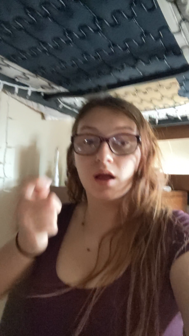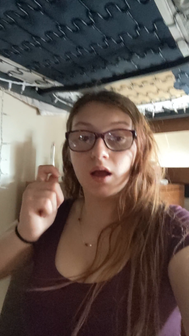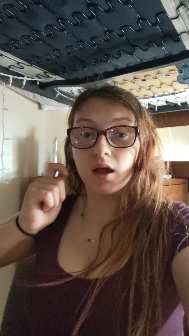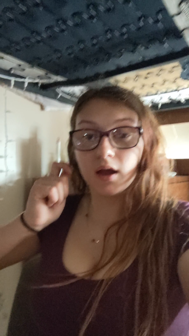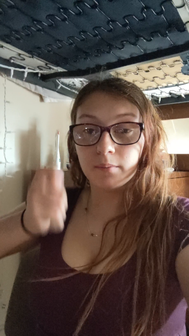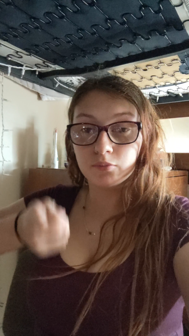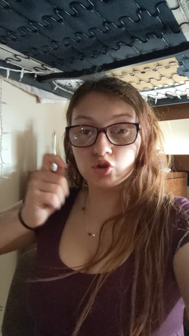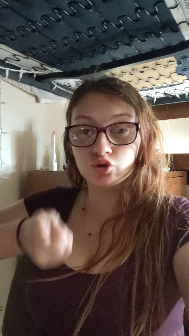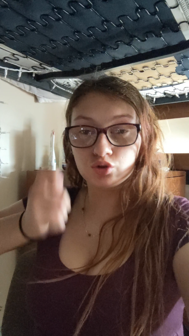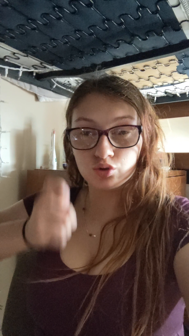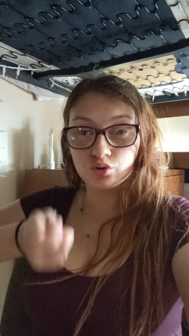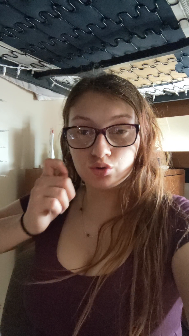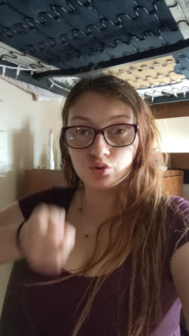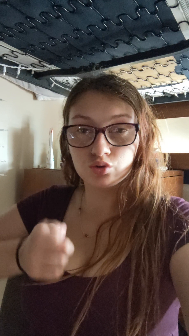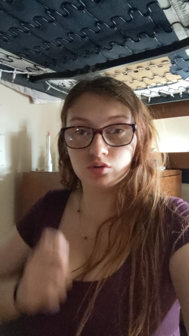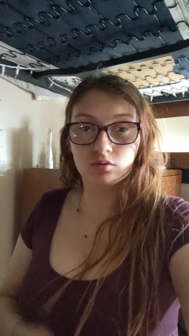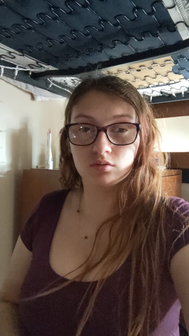hammer